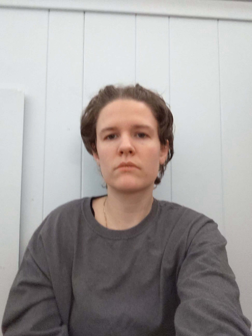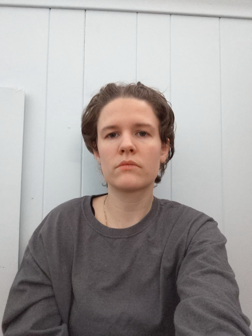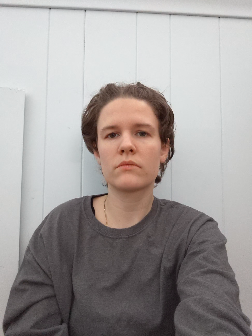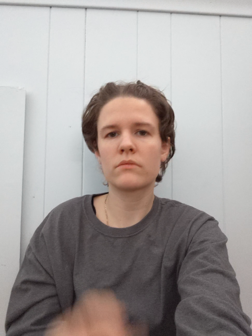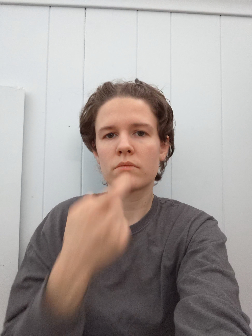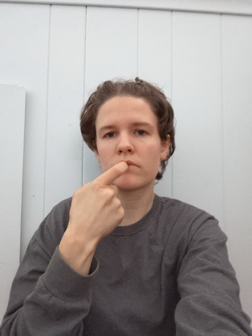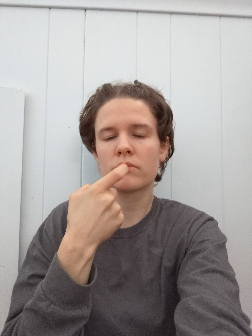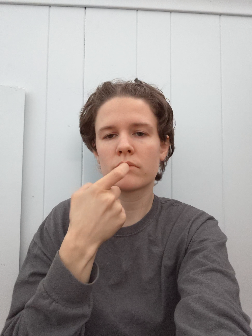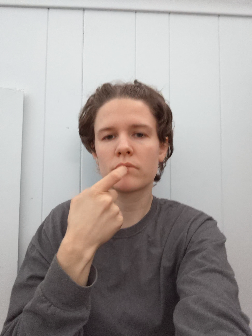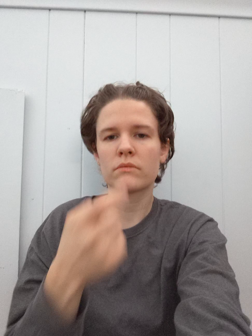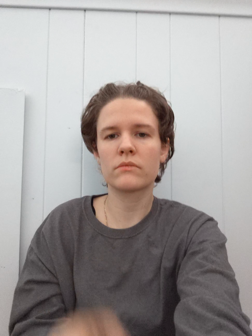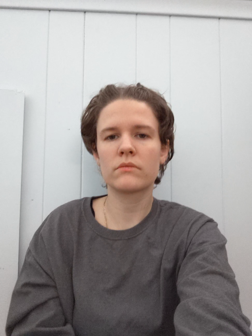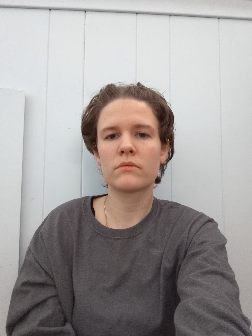window